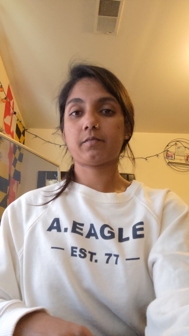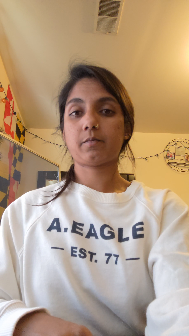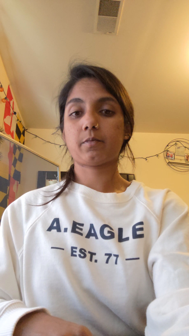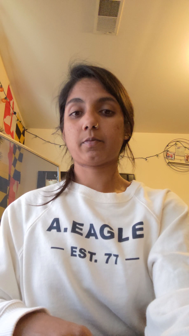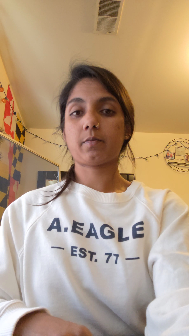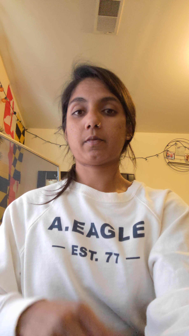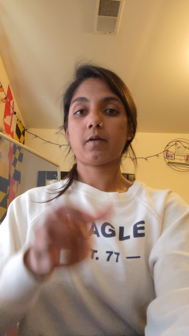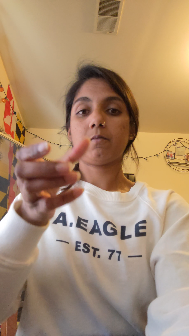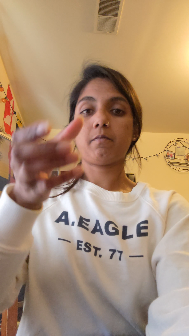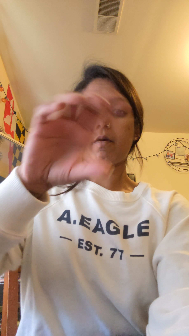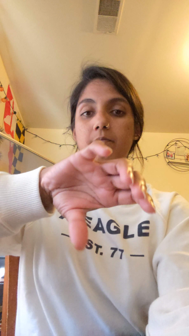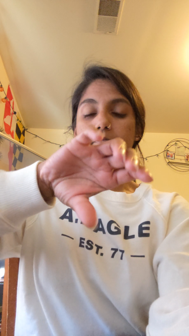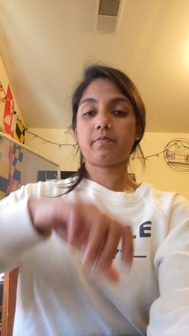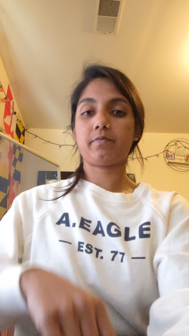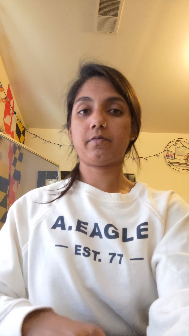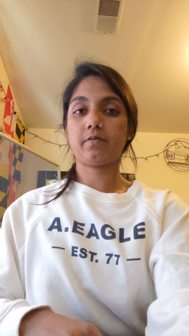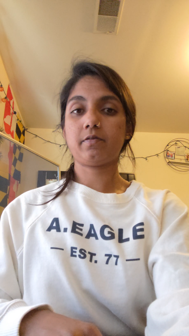dump